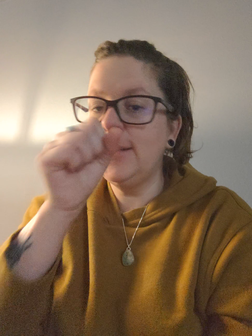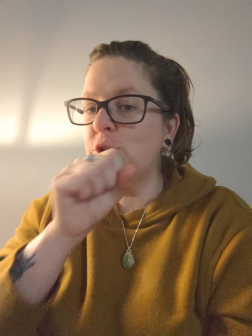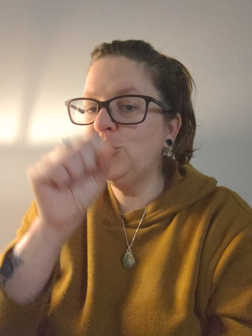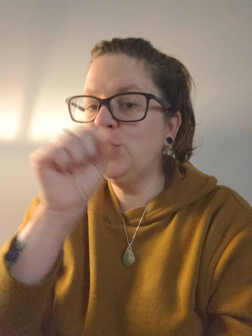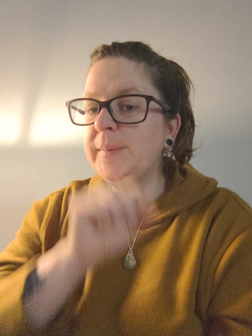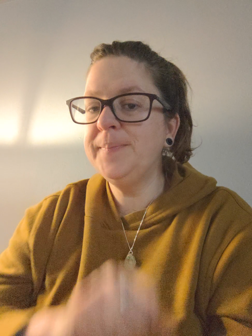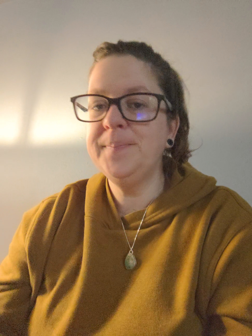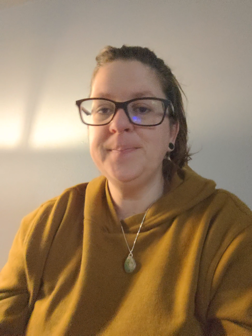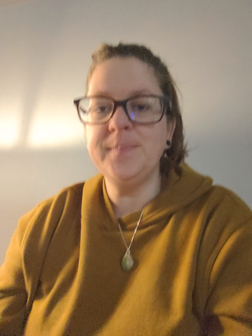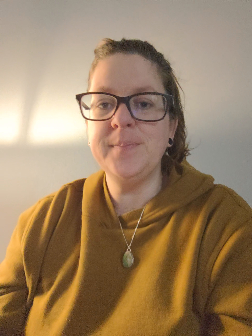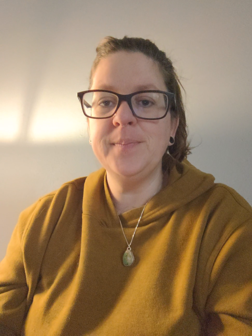ice cream